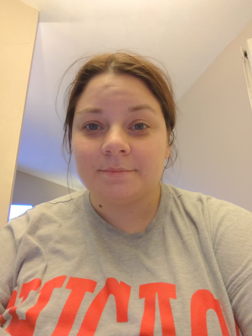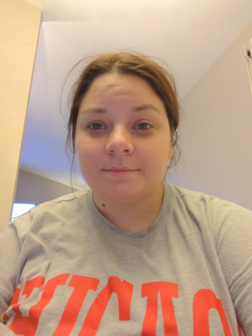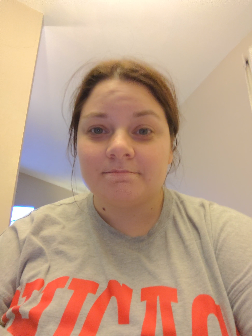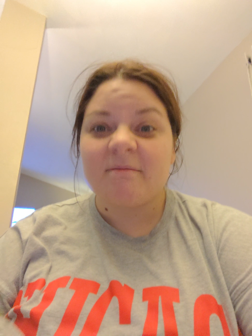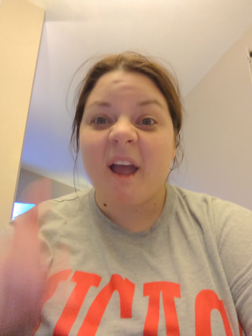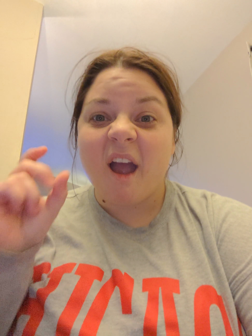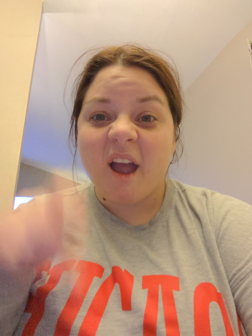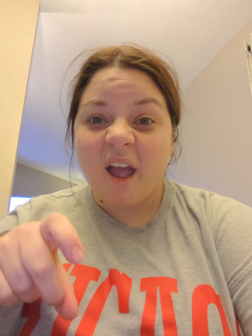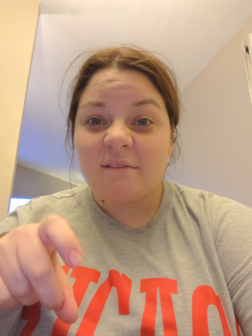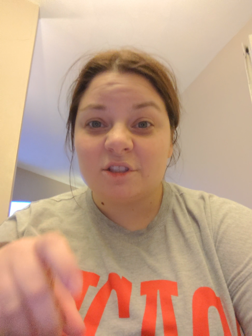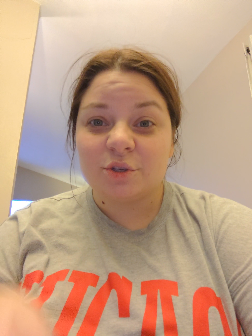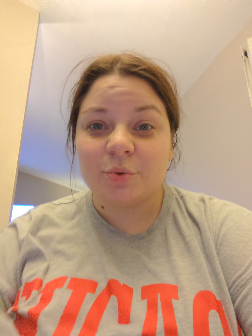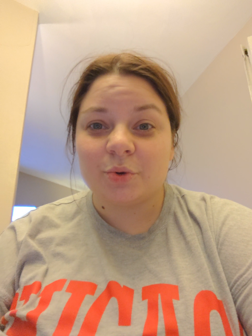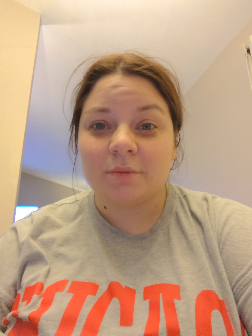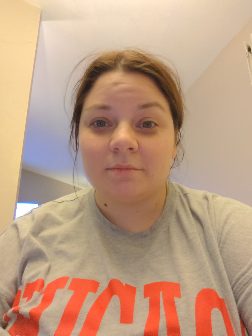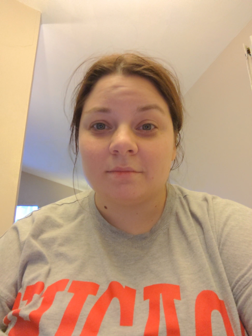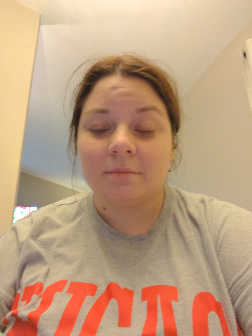have to